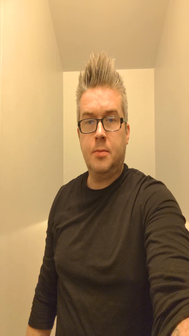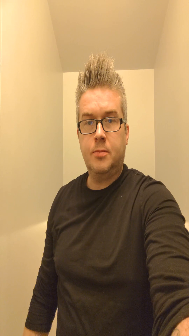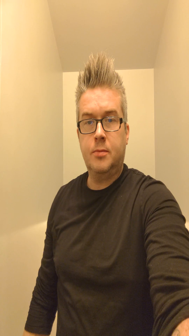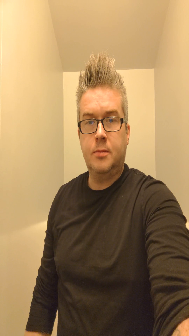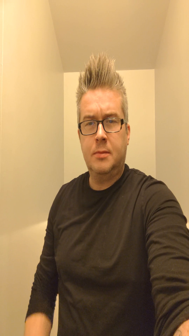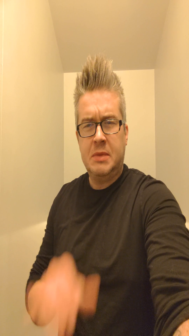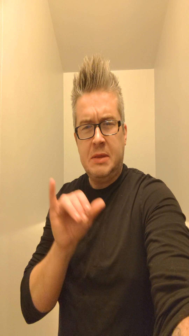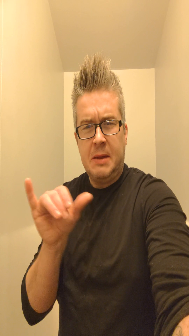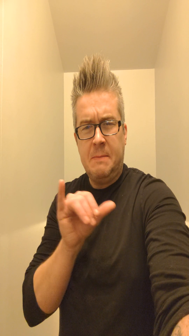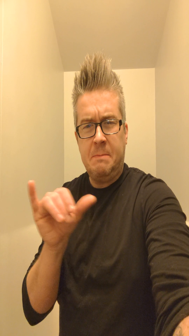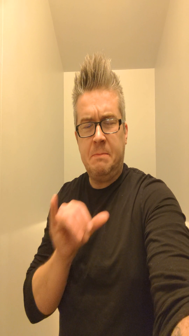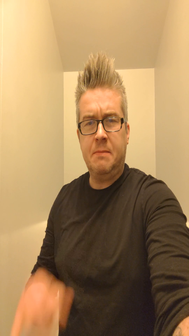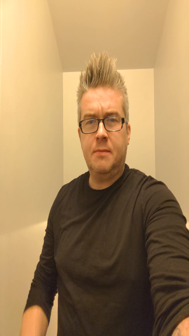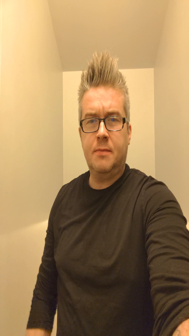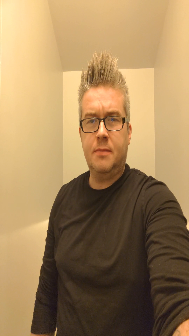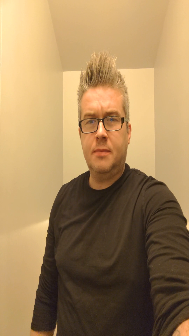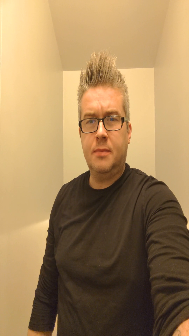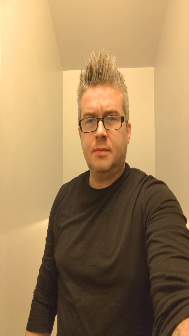same